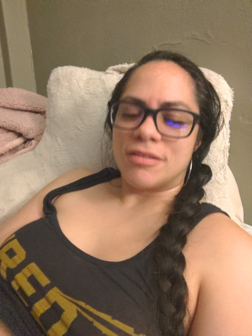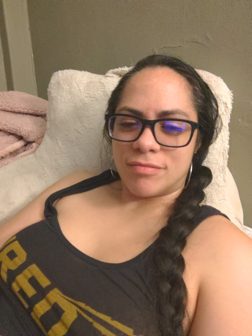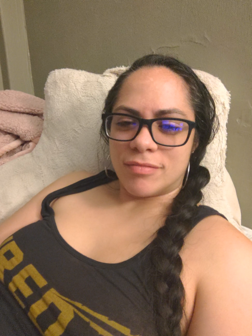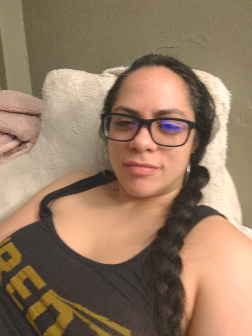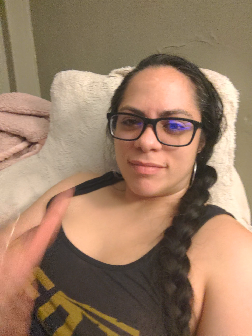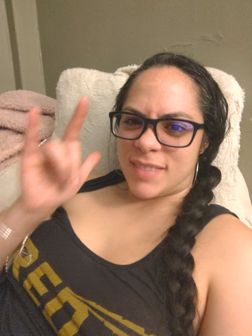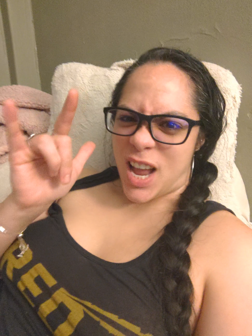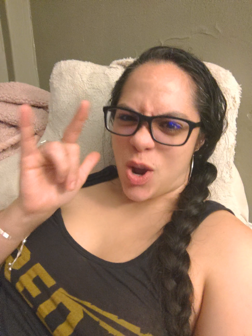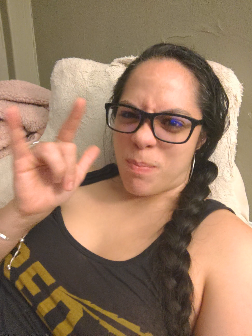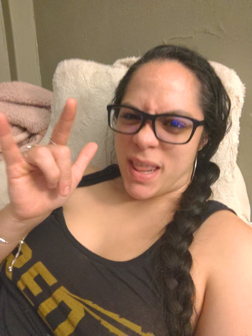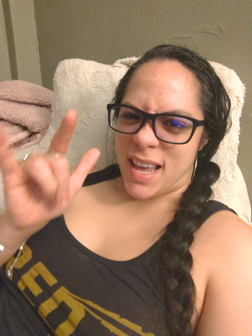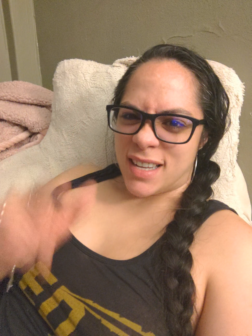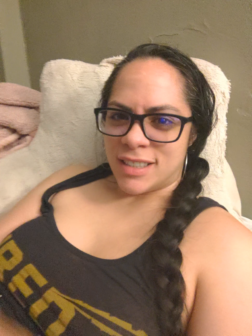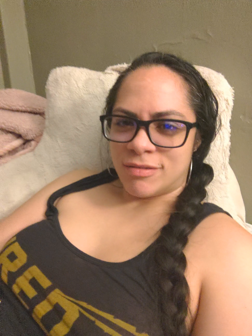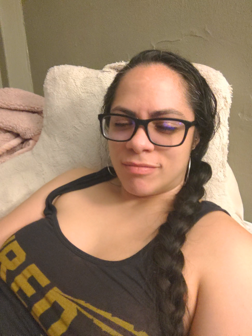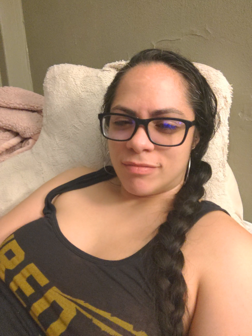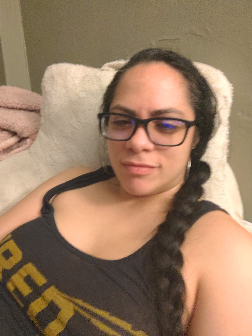airplane